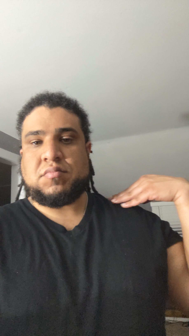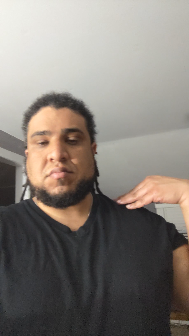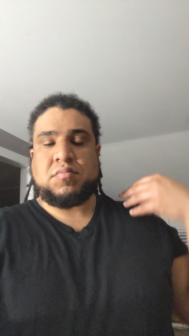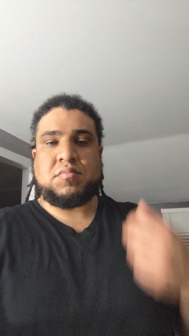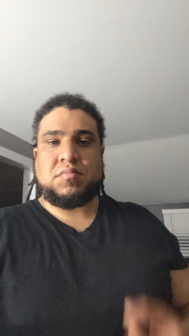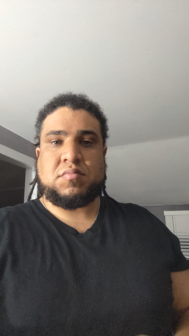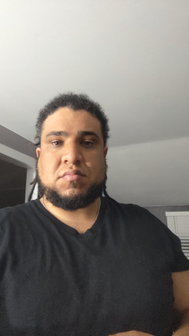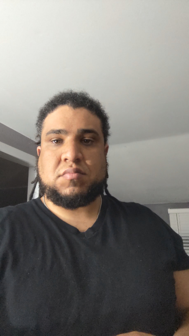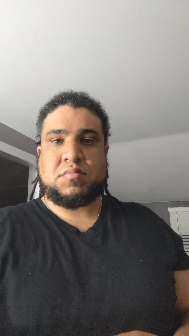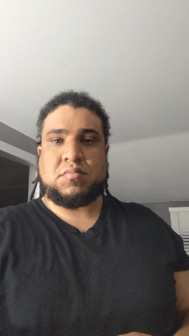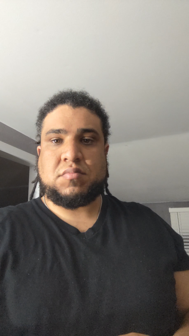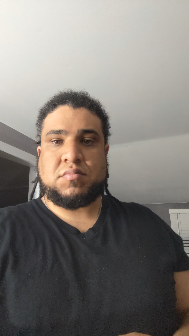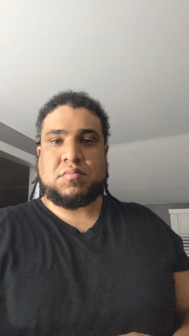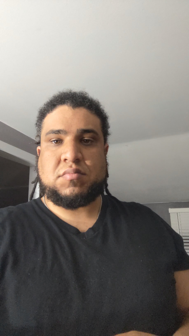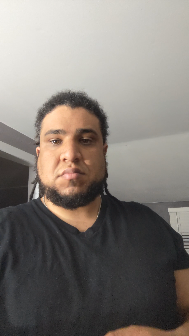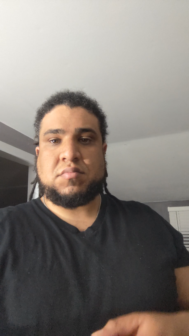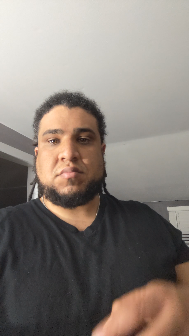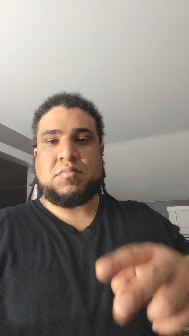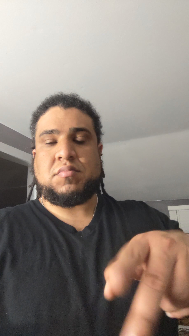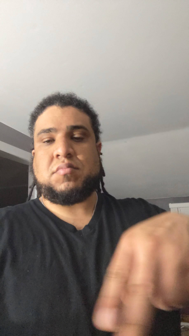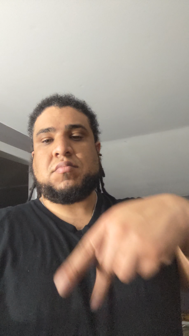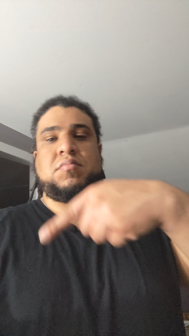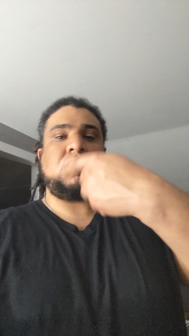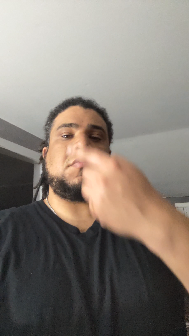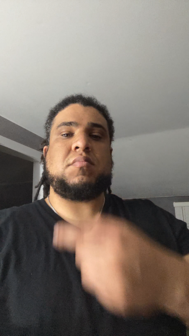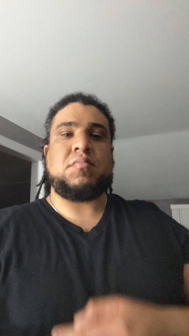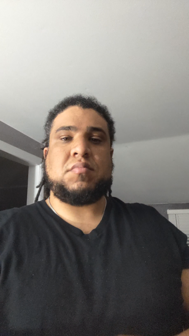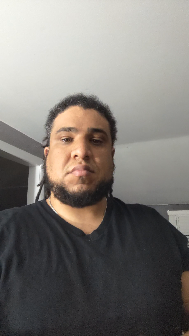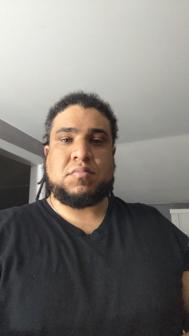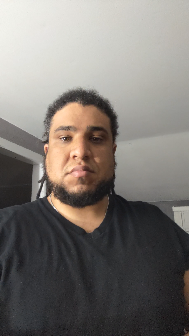long